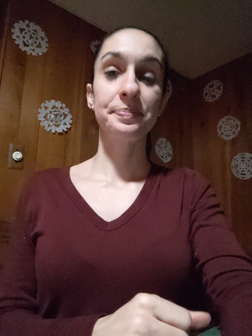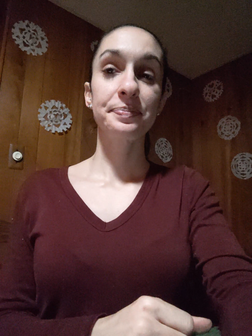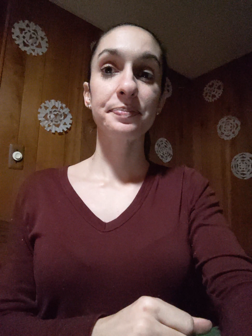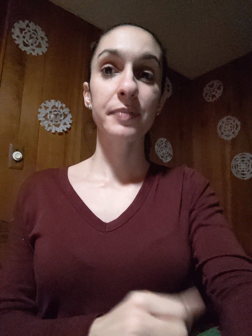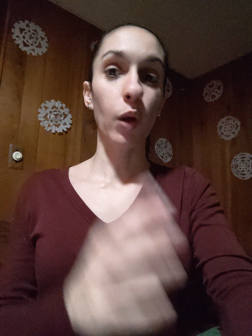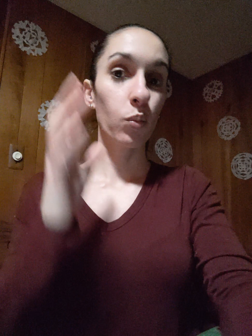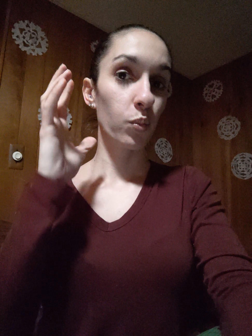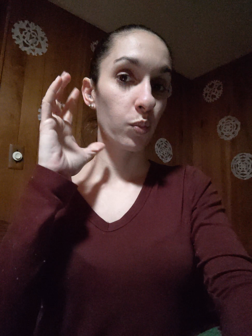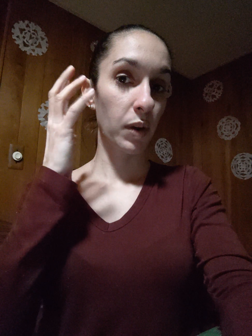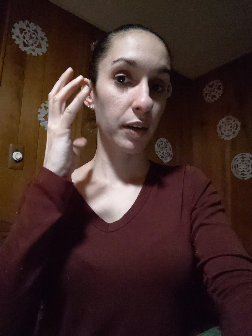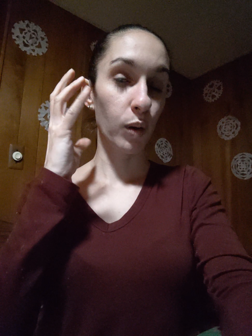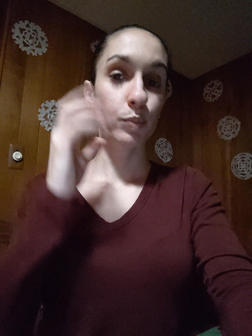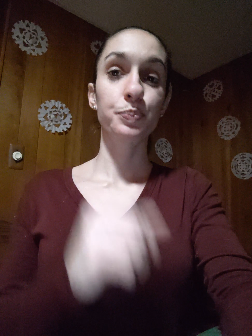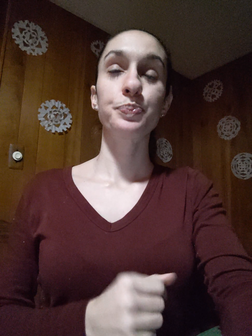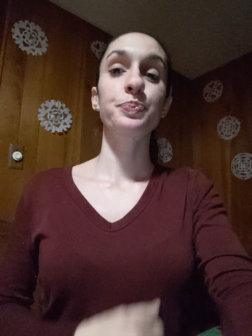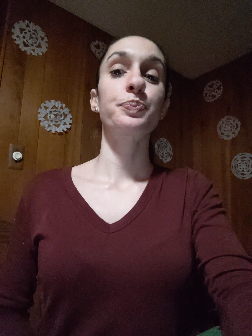radio